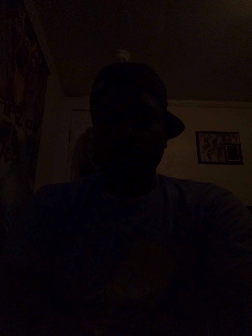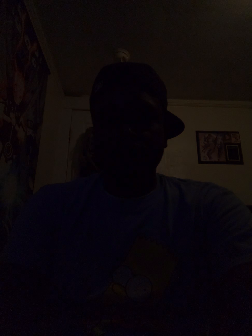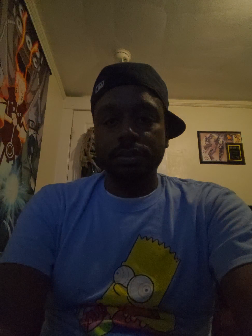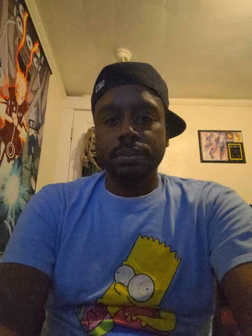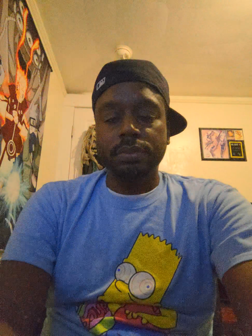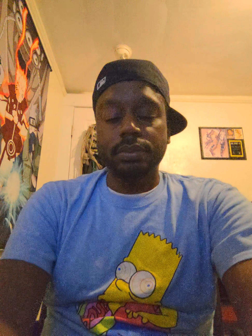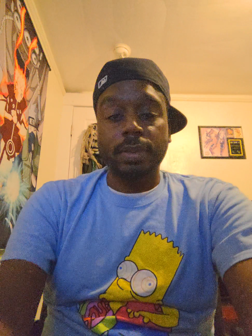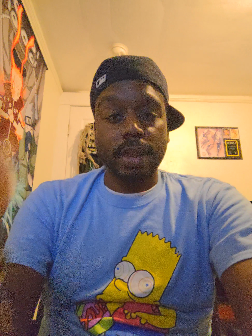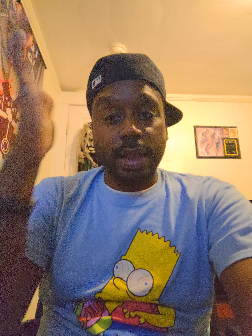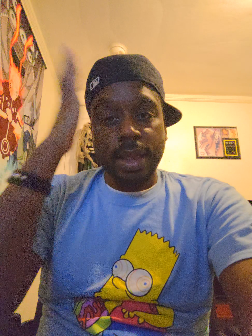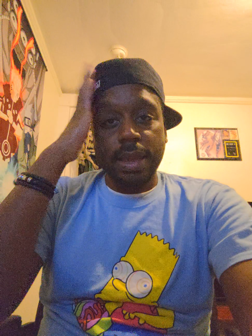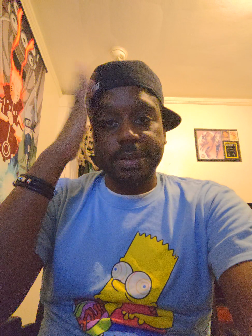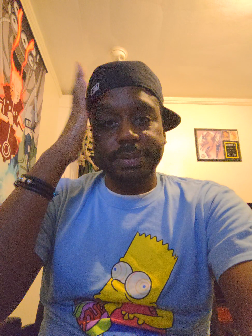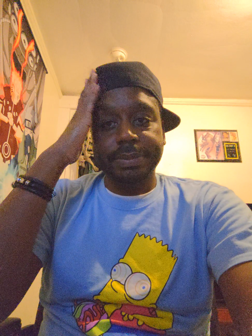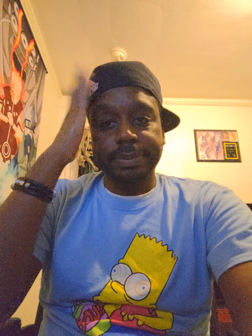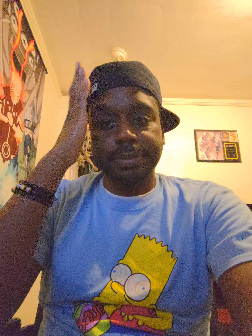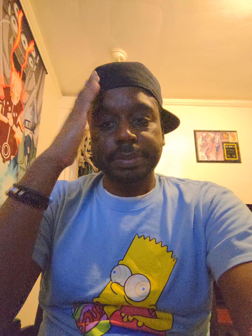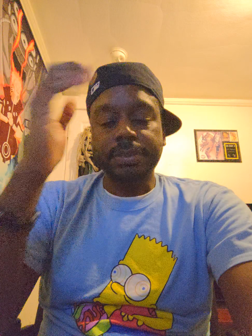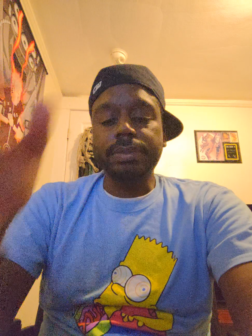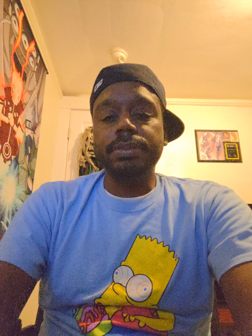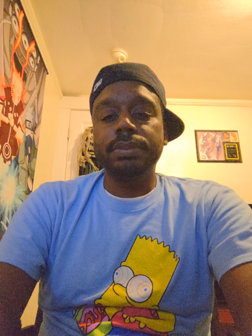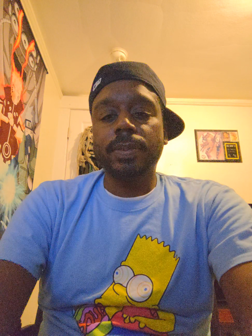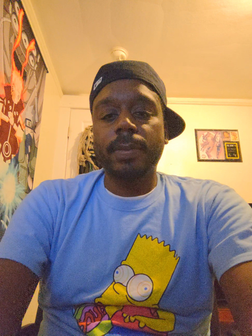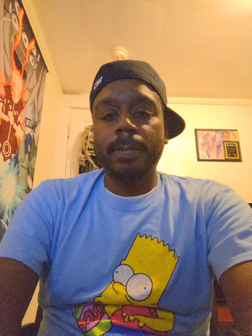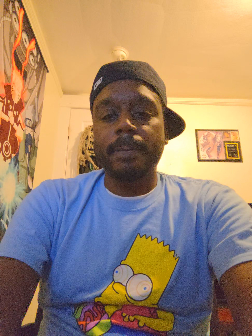hat